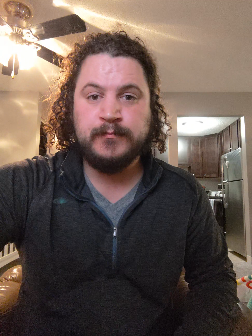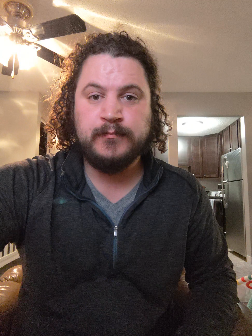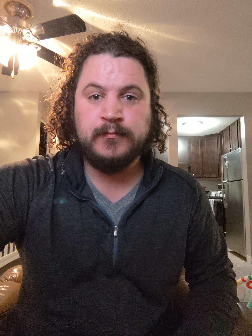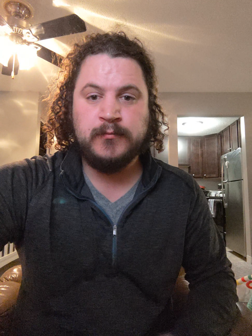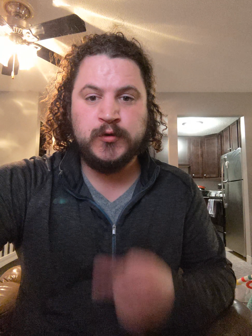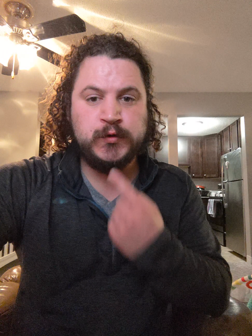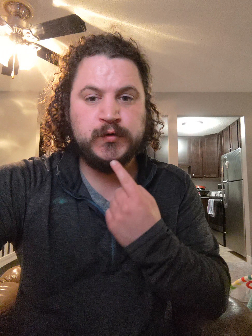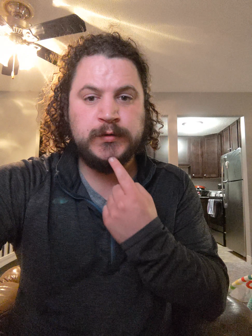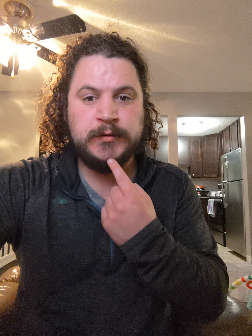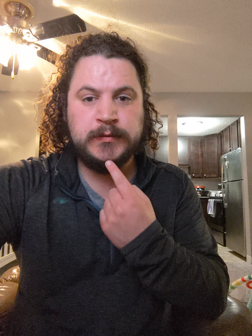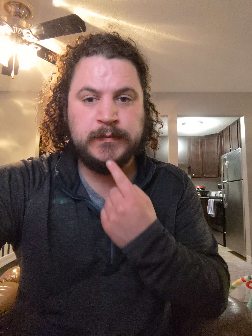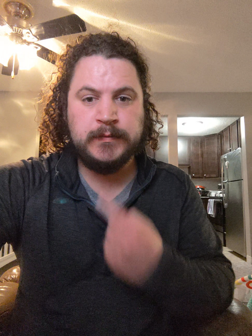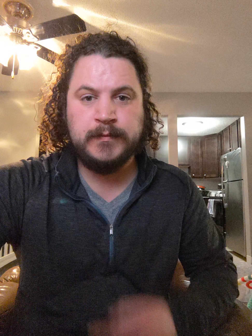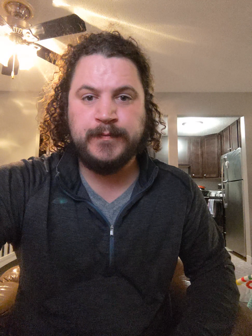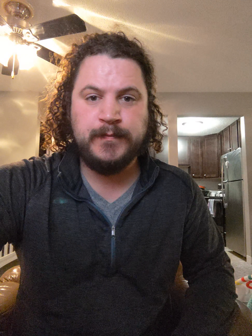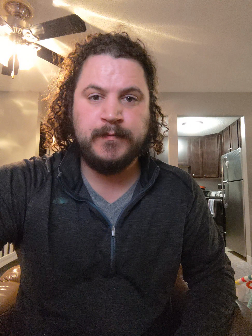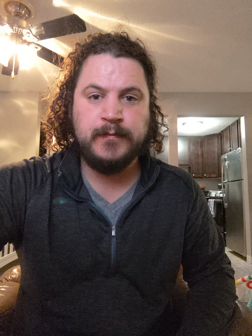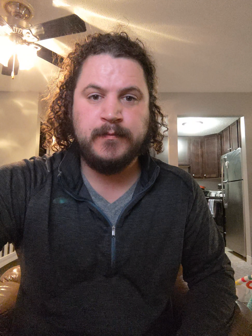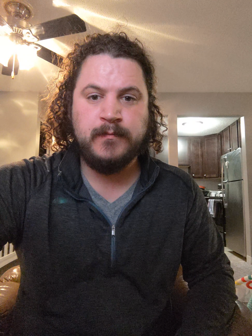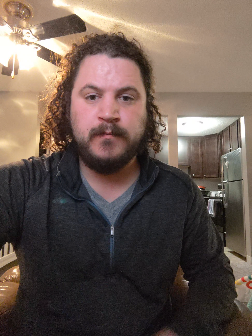chin